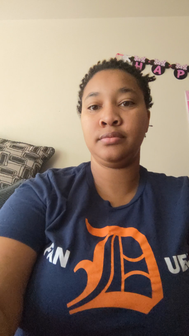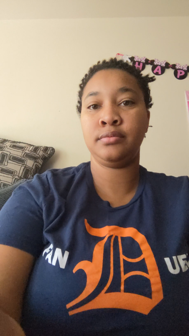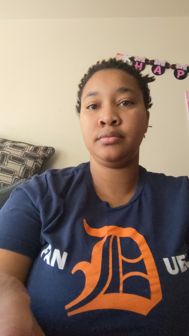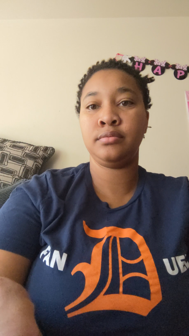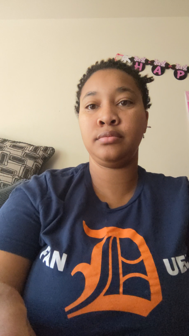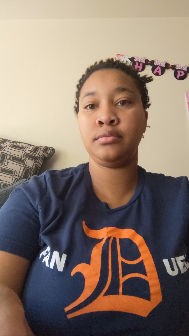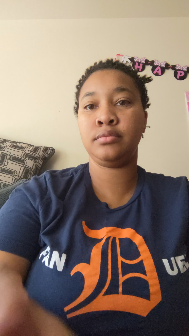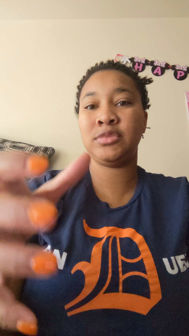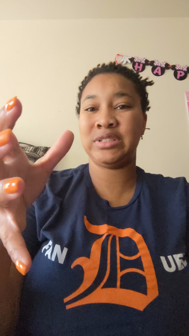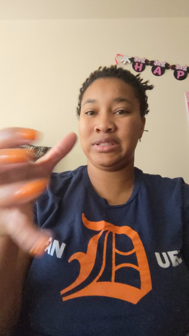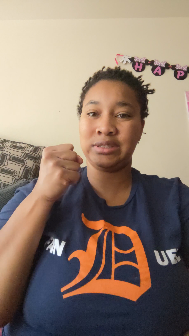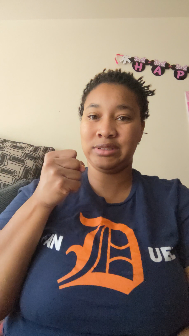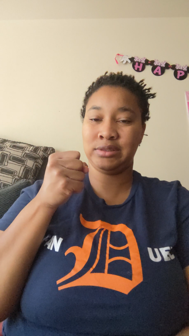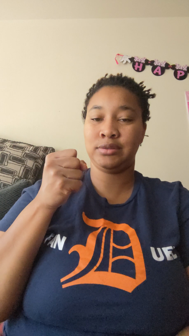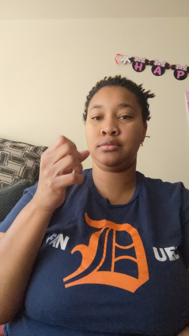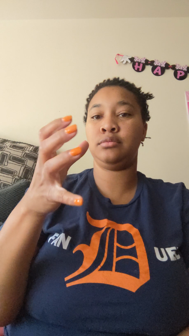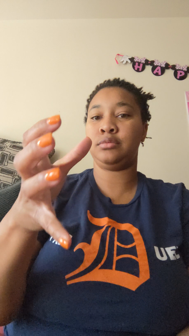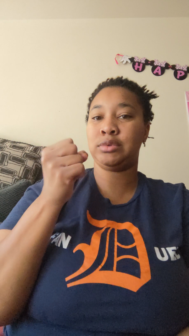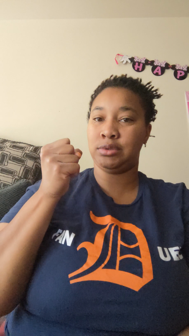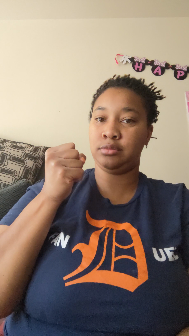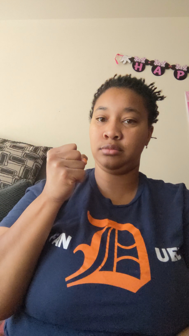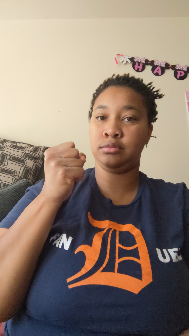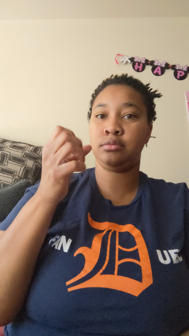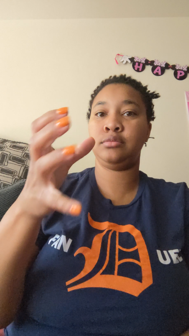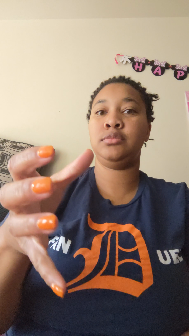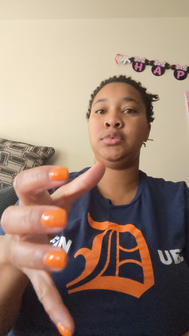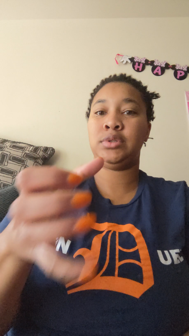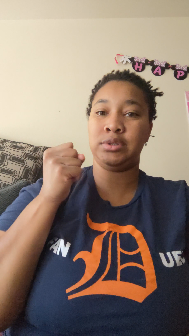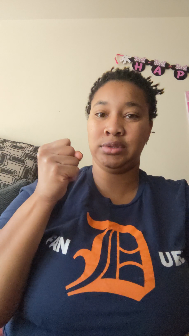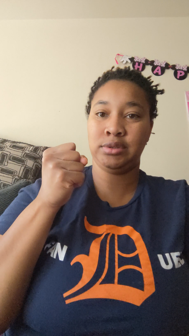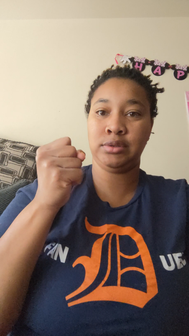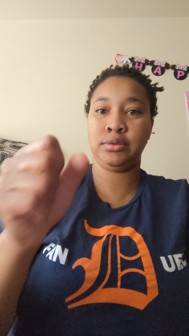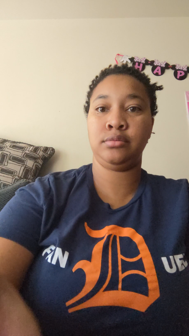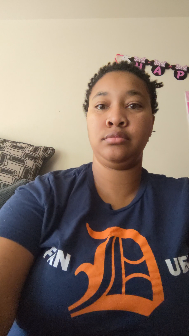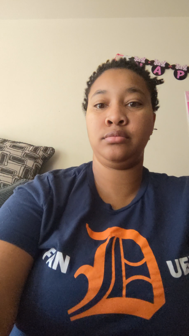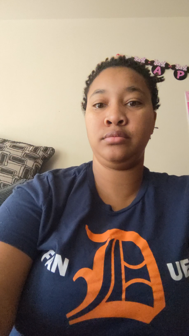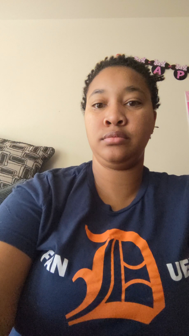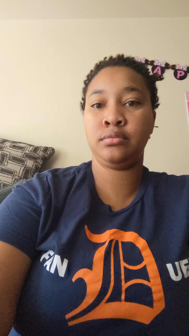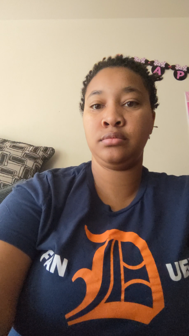get